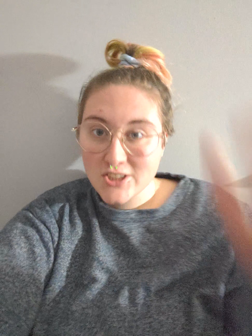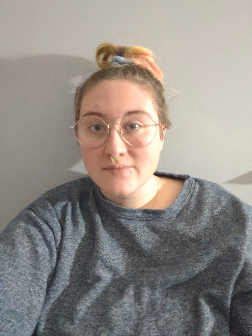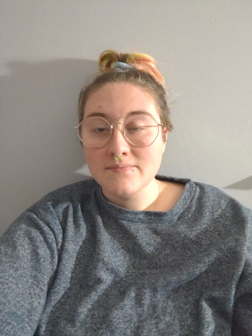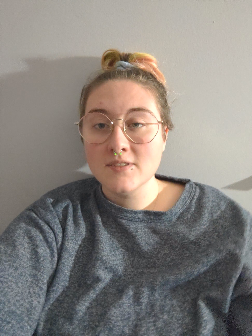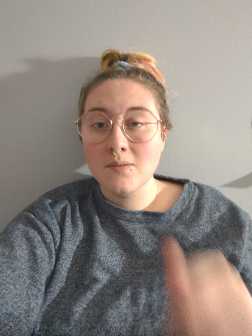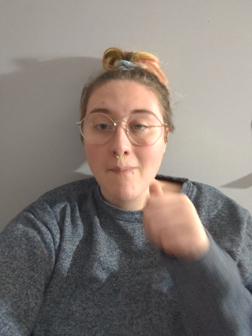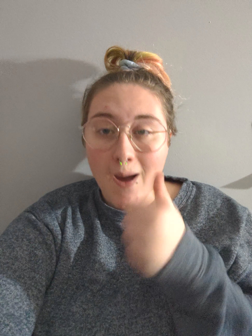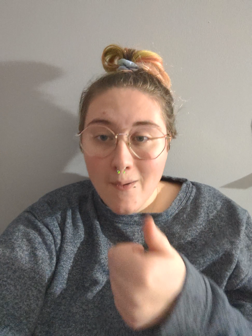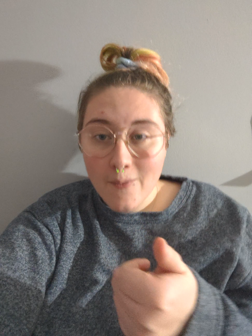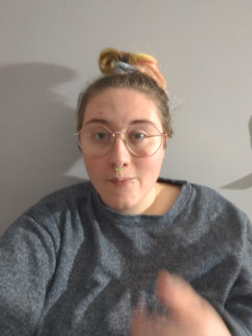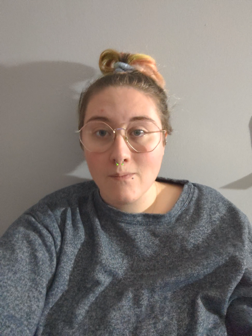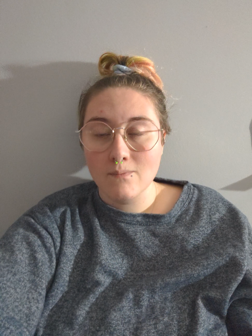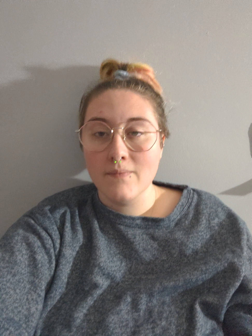tomorrow